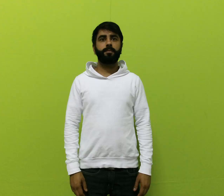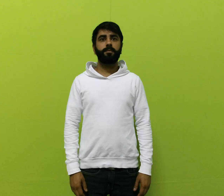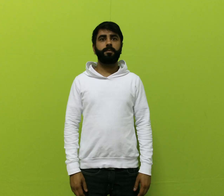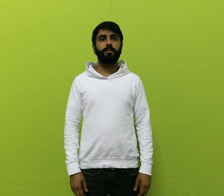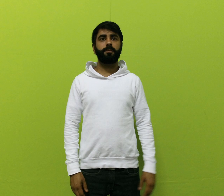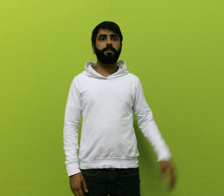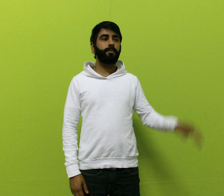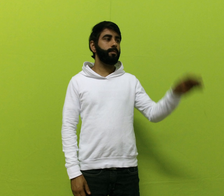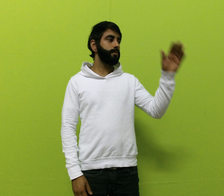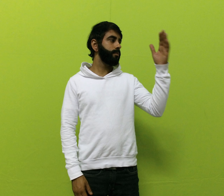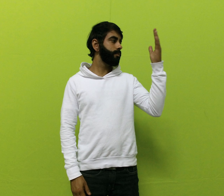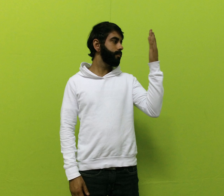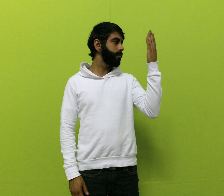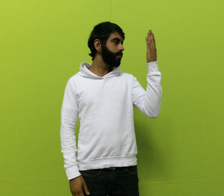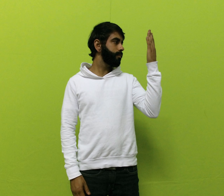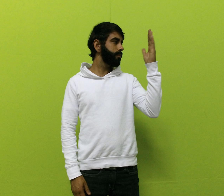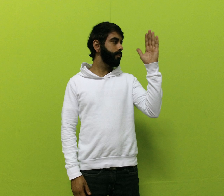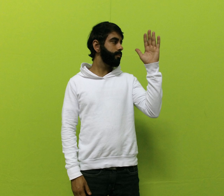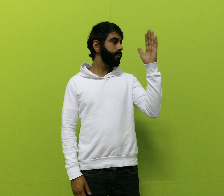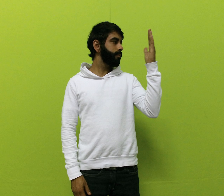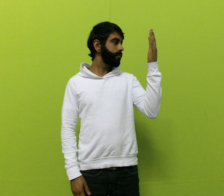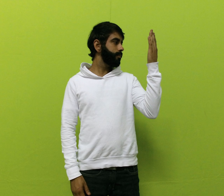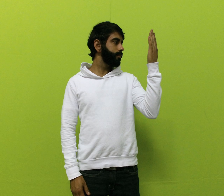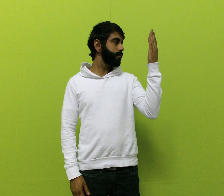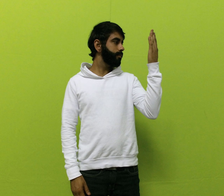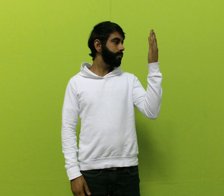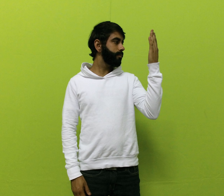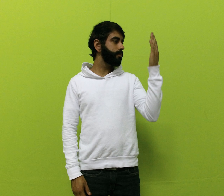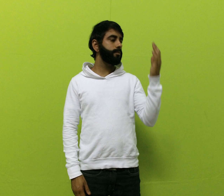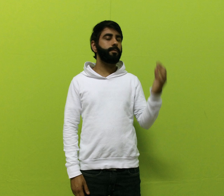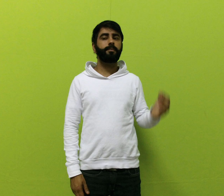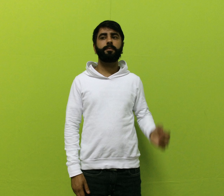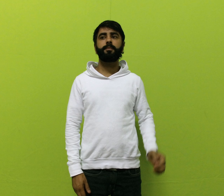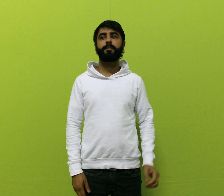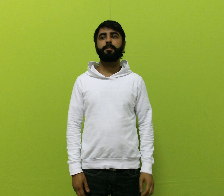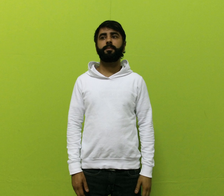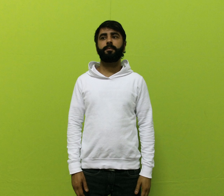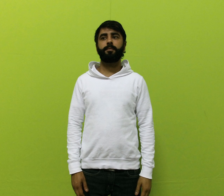espelho